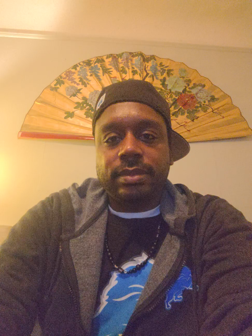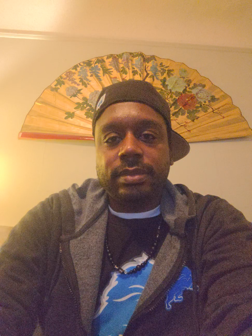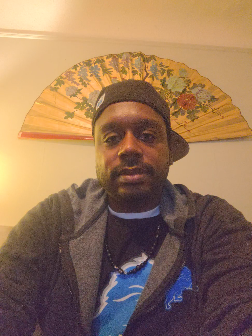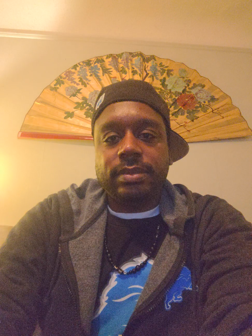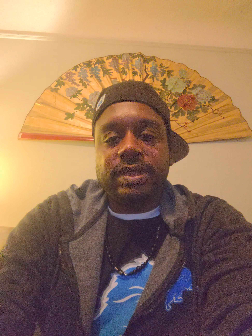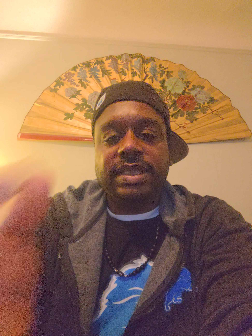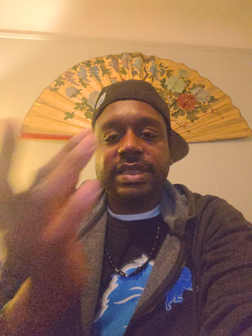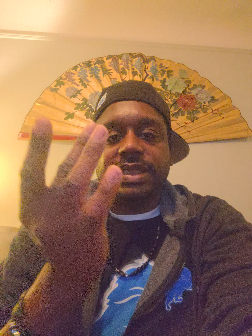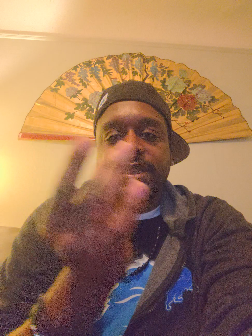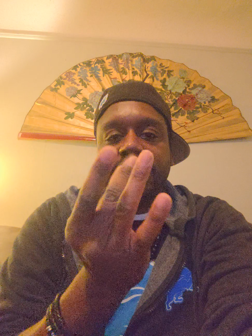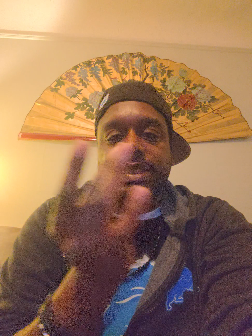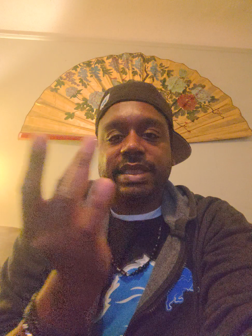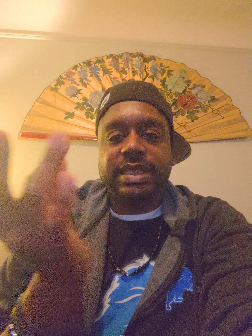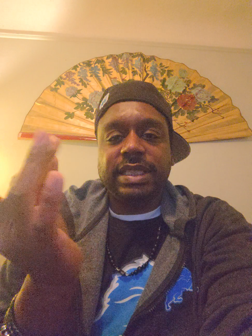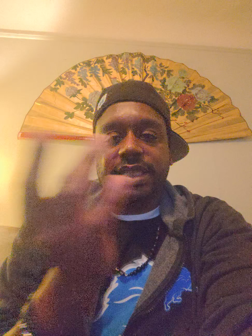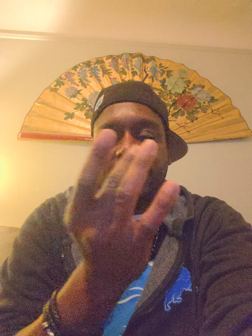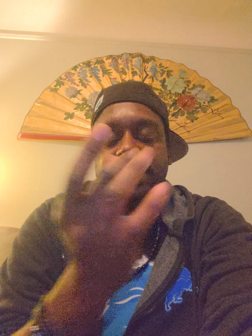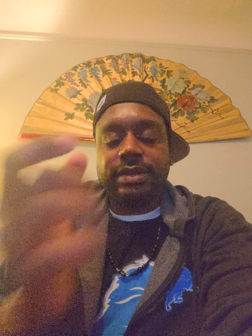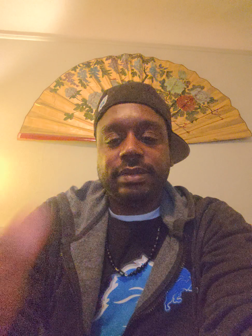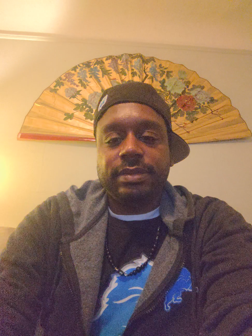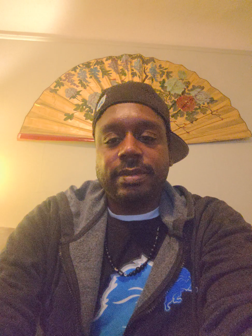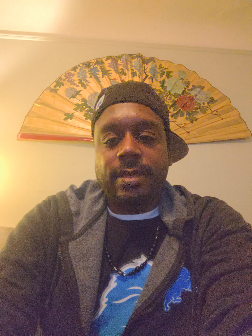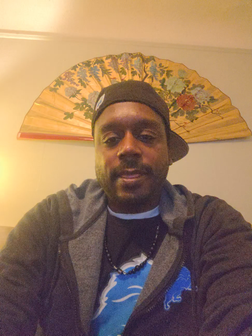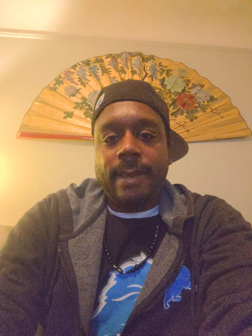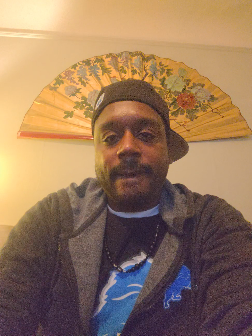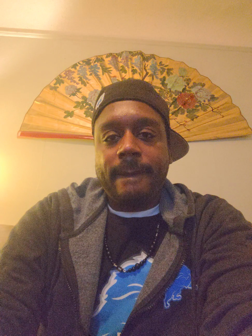sticky